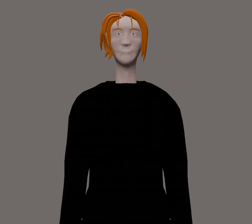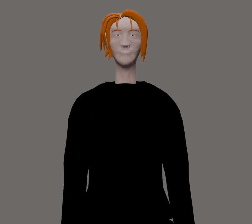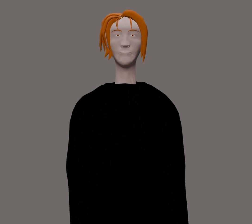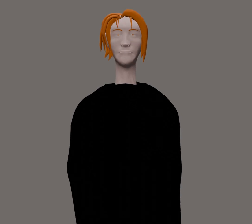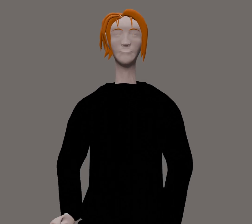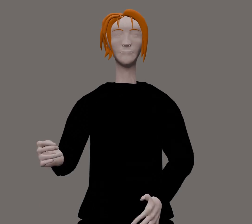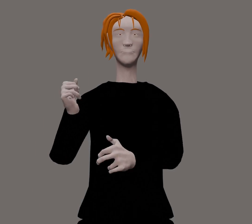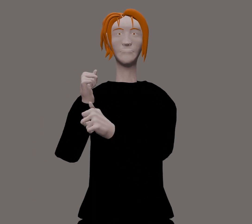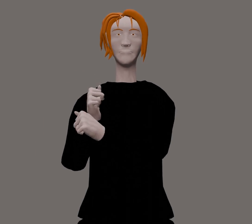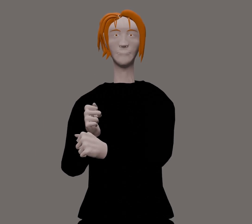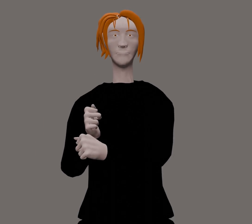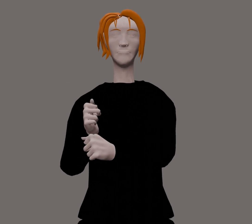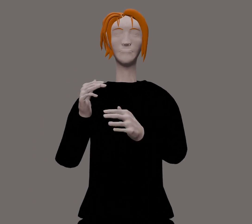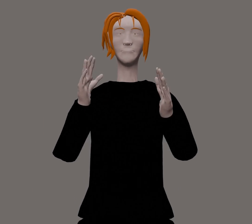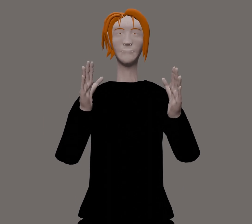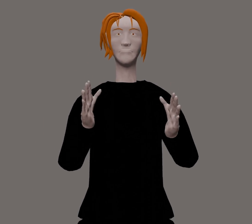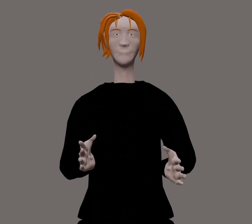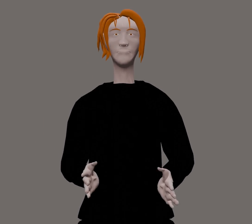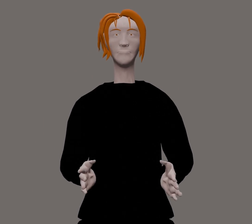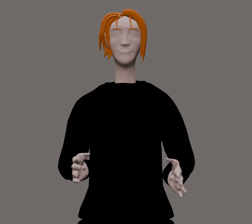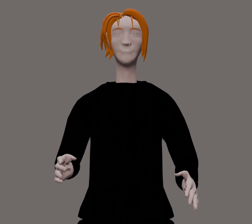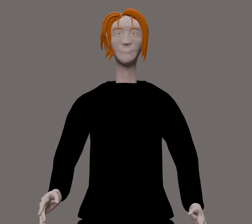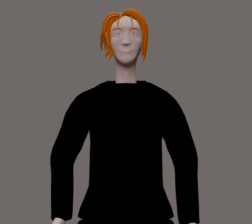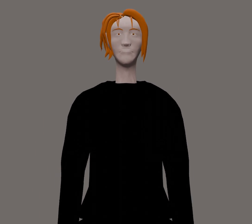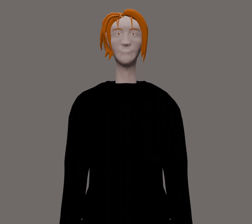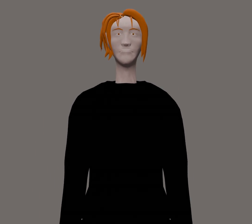Batter